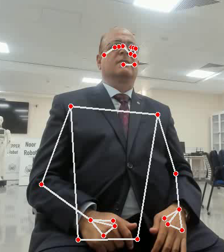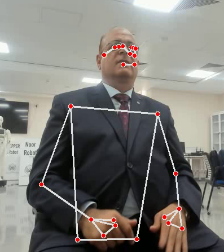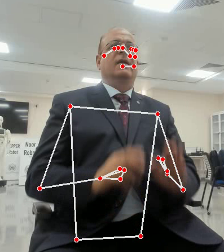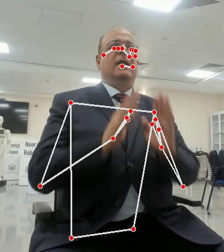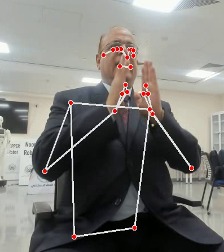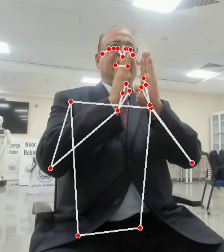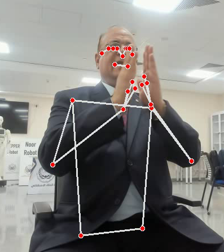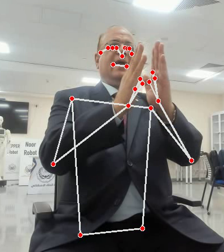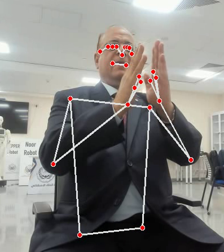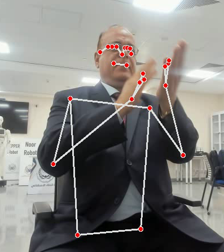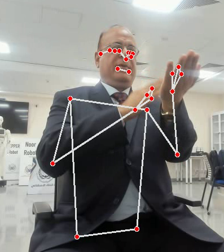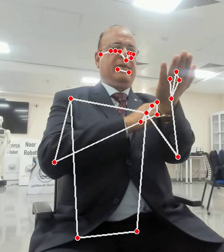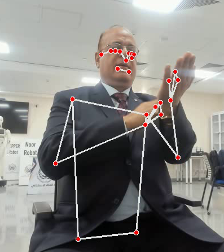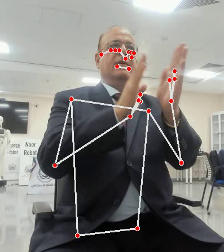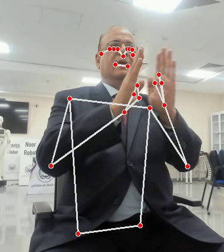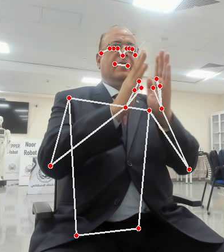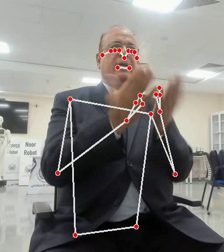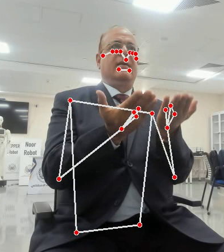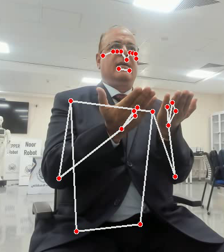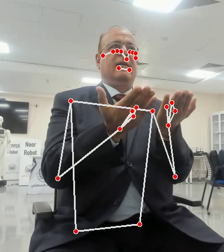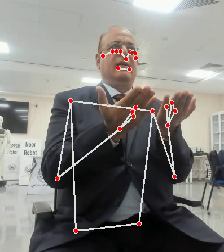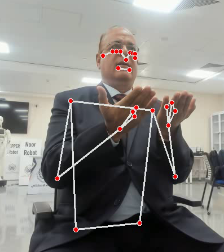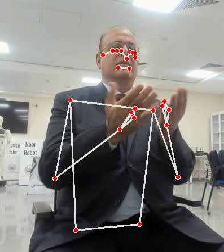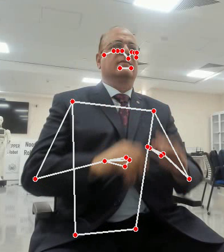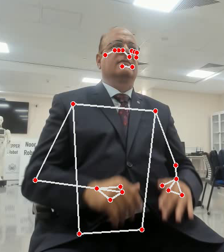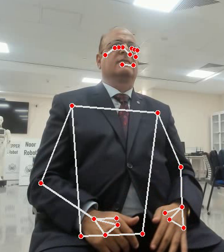ktab